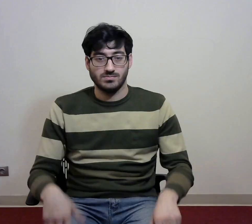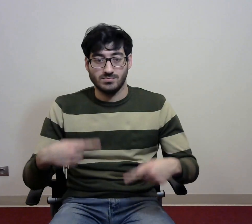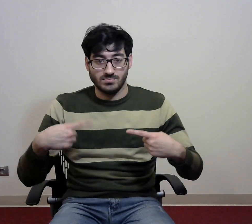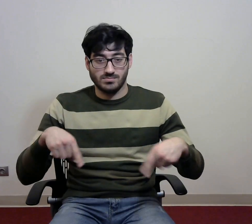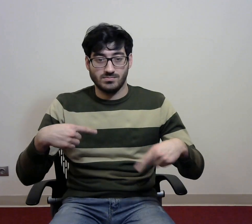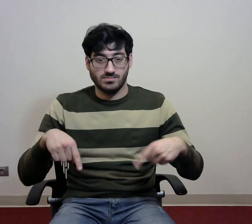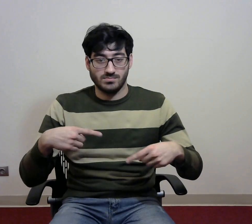futbol